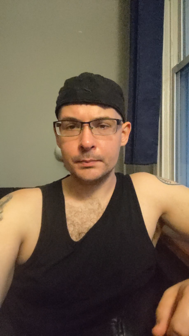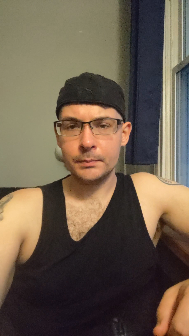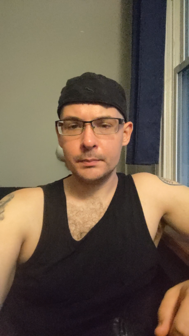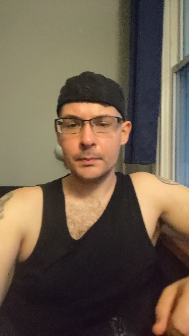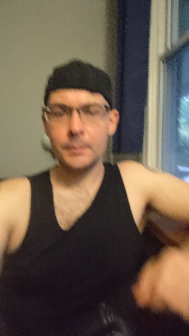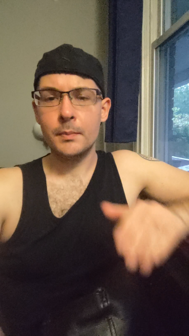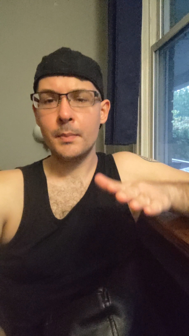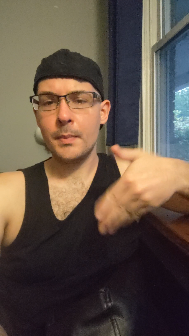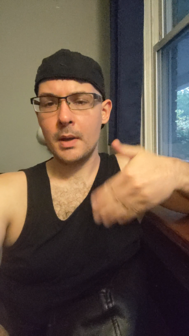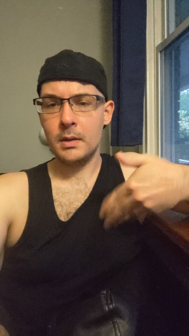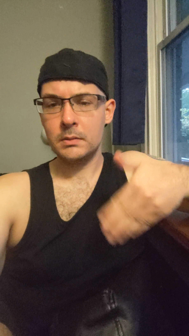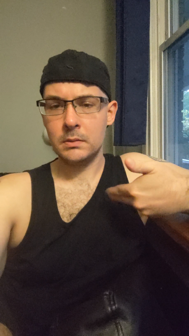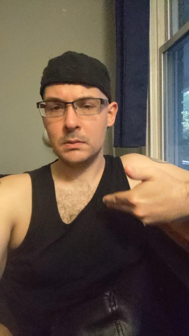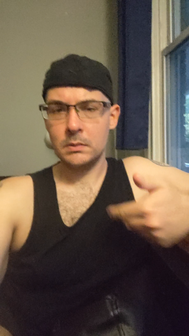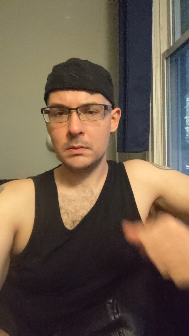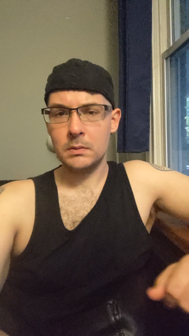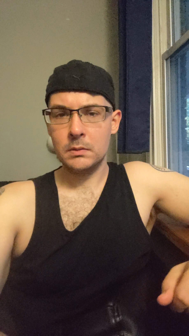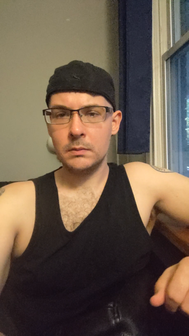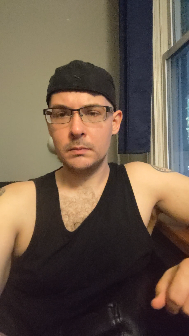pants